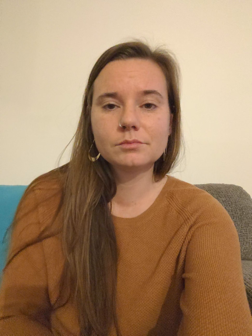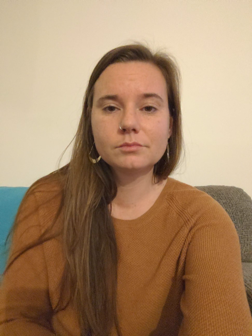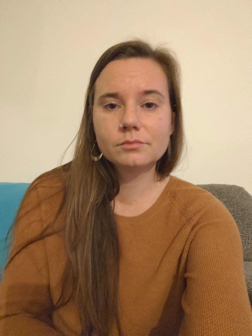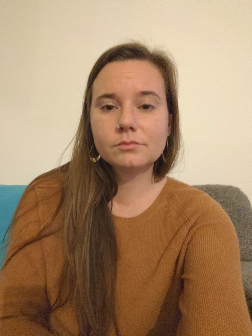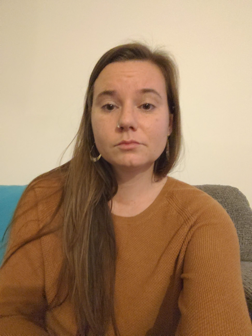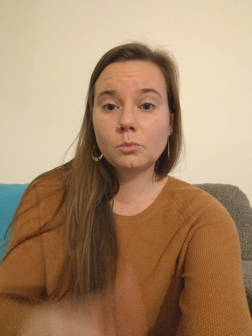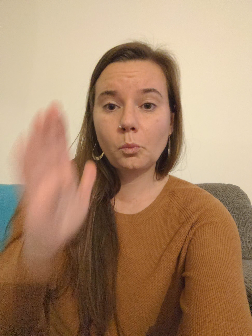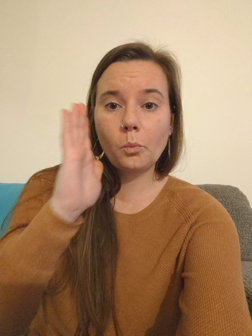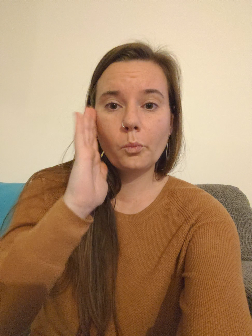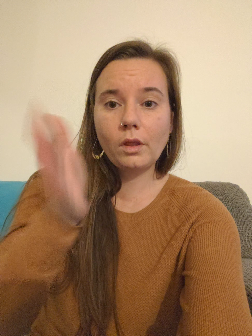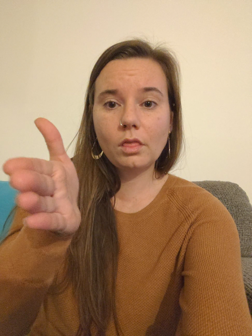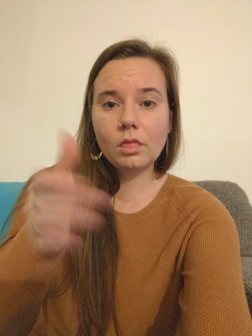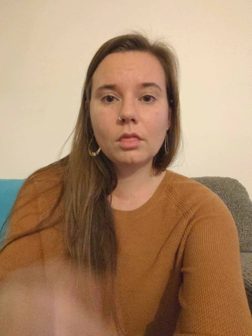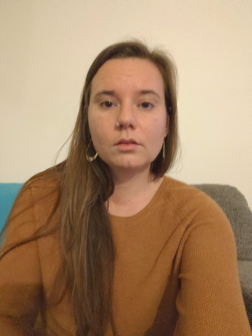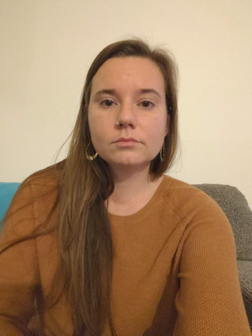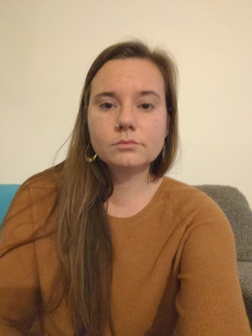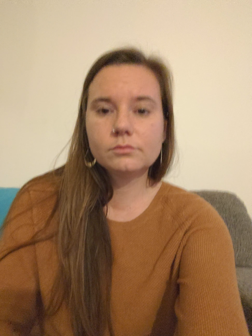will